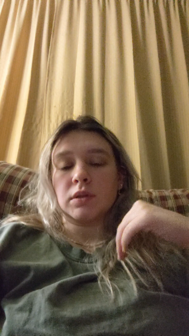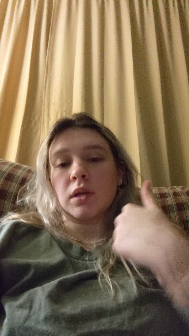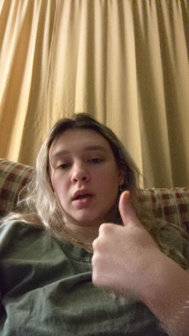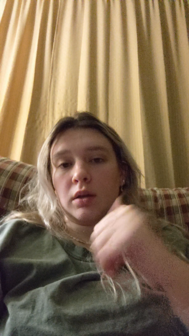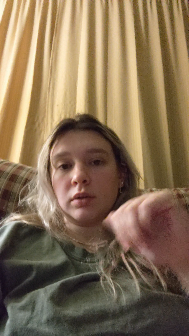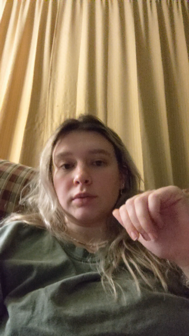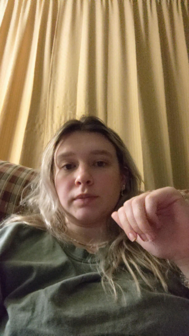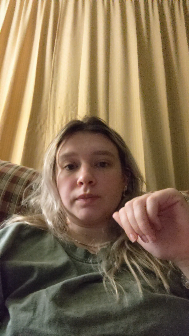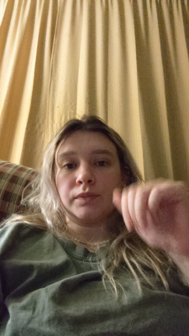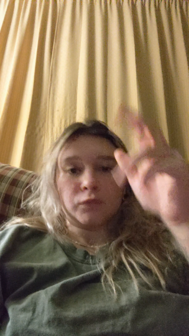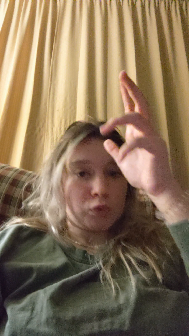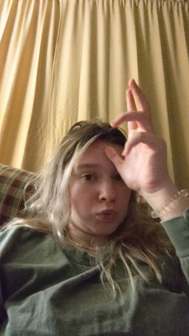rooster